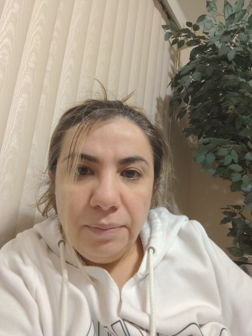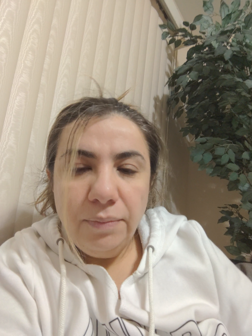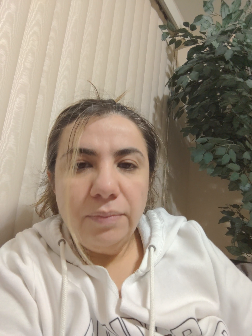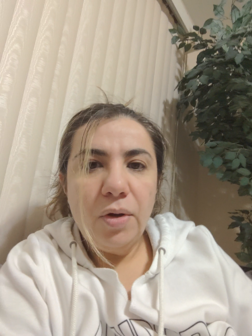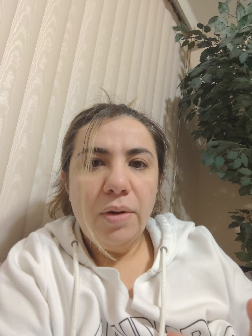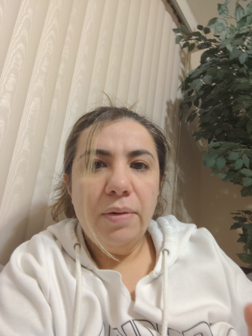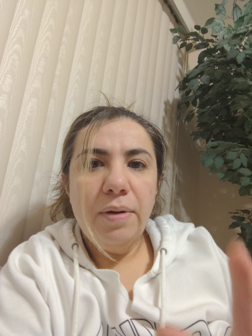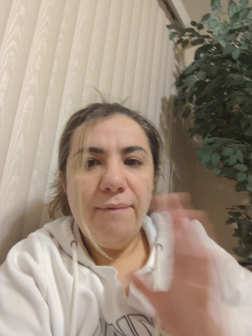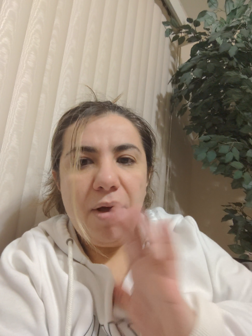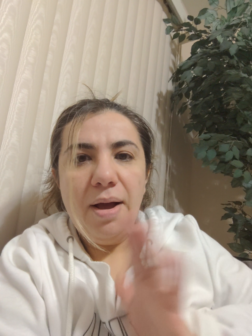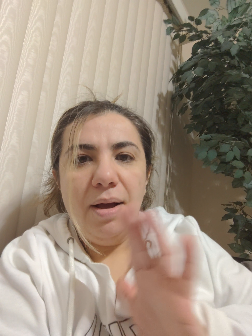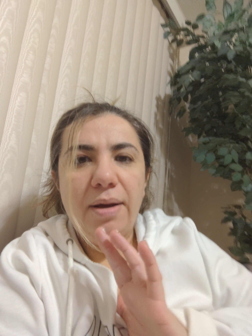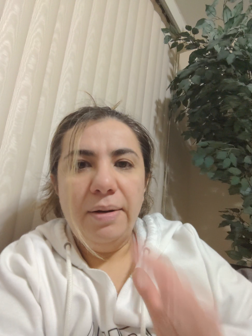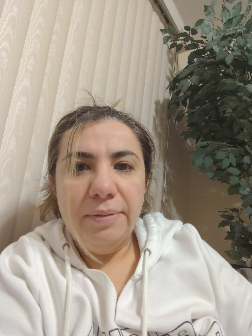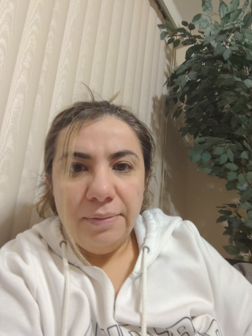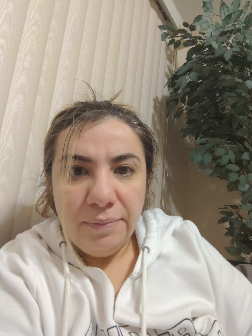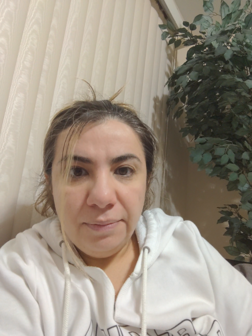fine